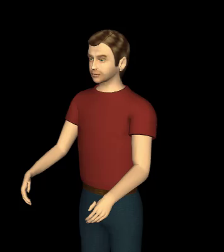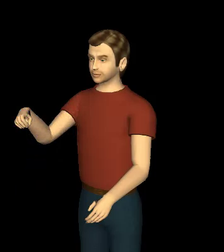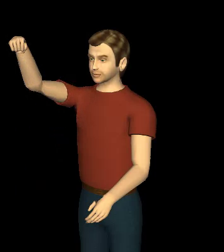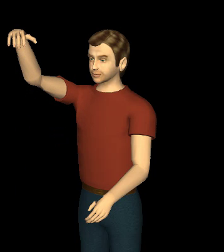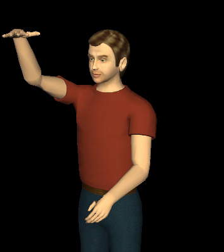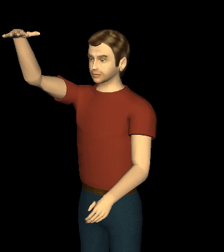ضوء